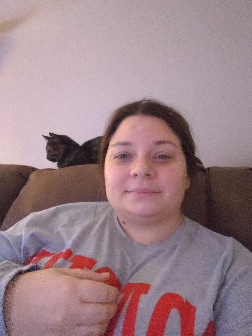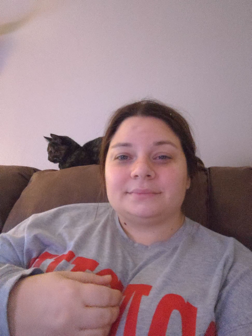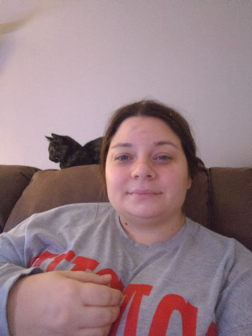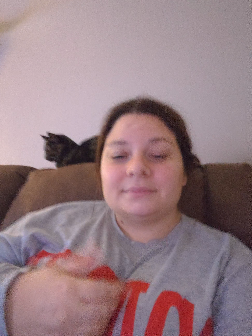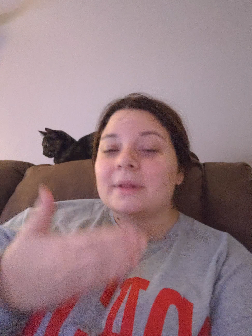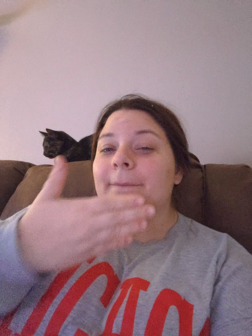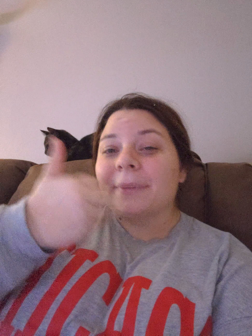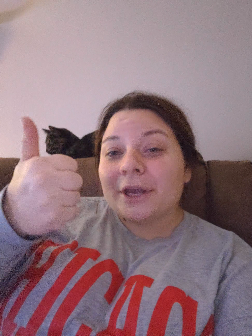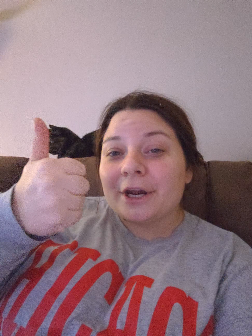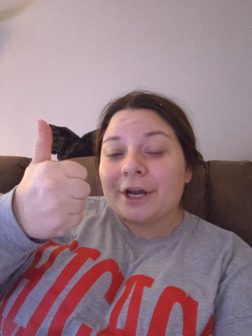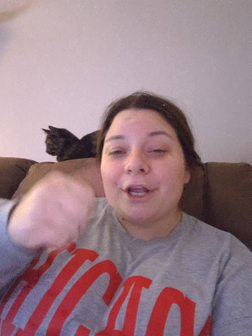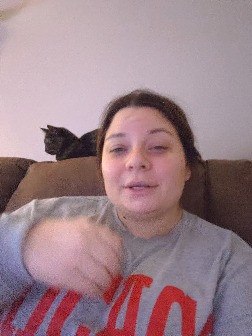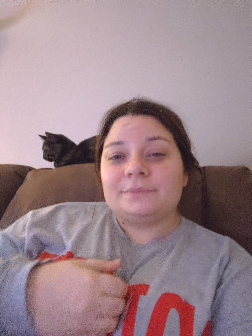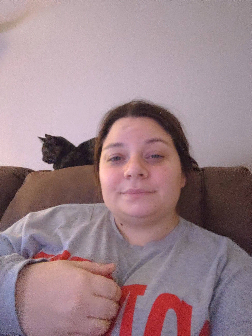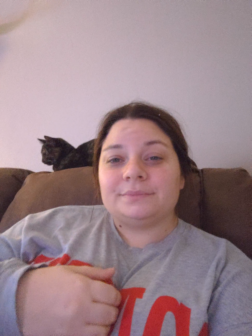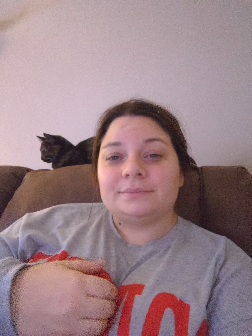better